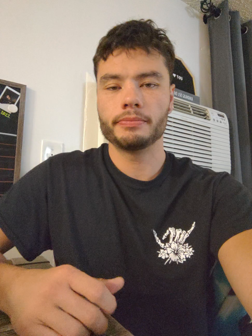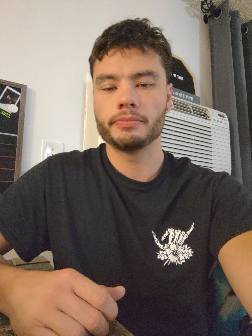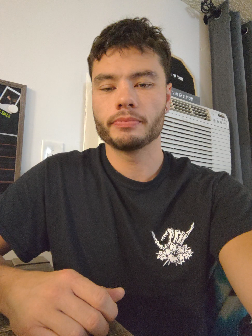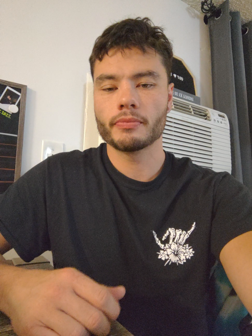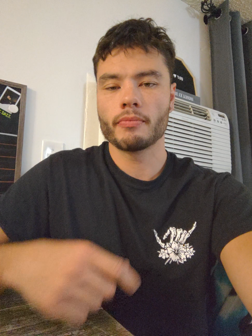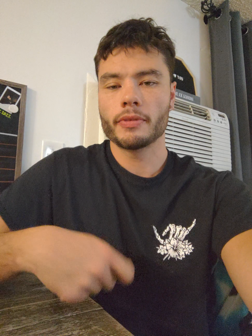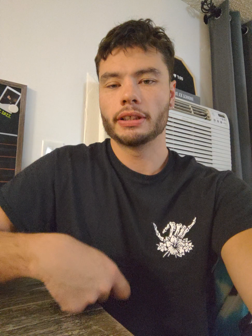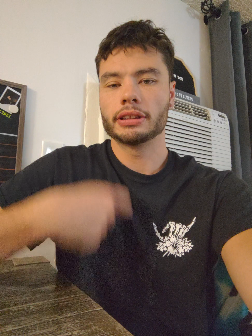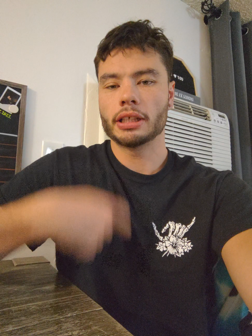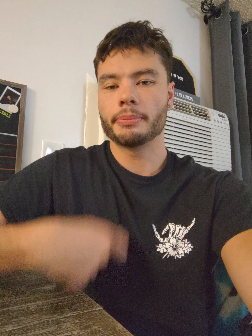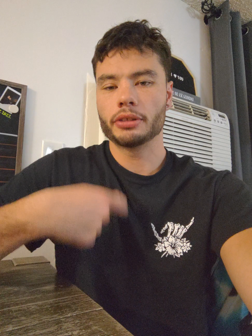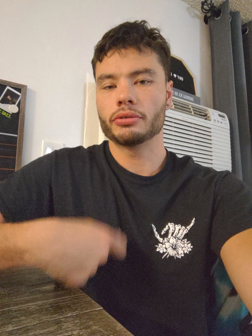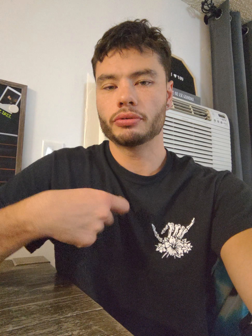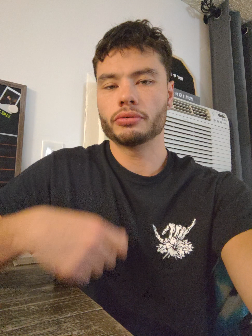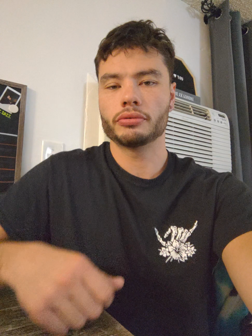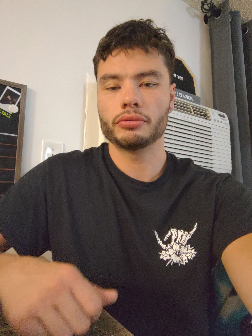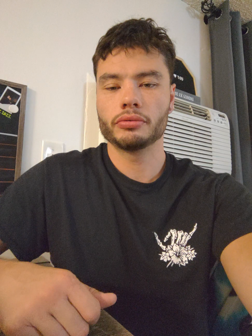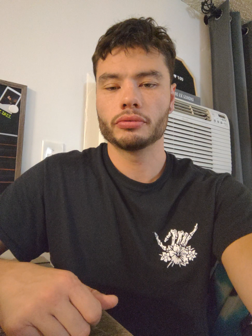zipper